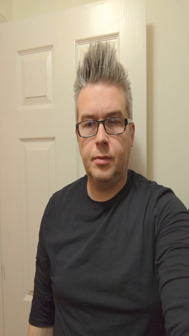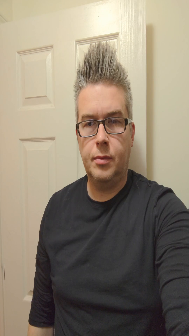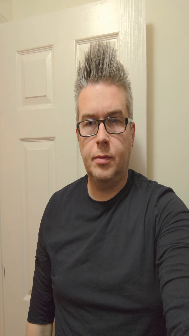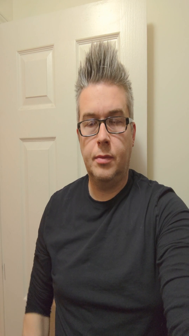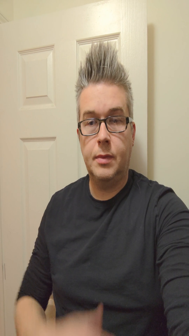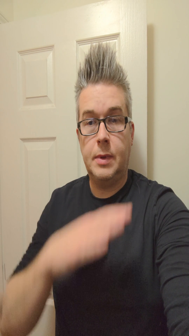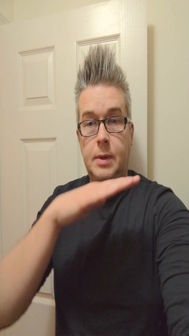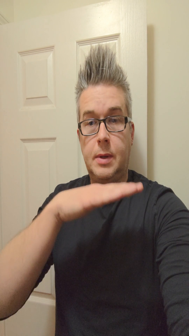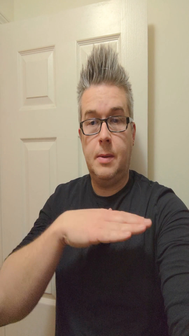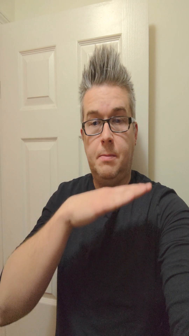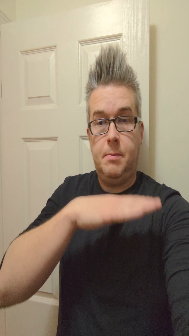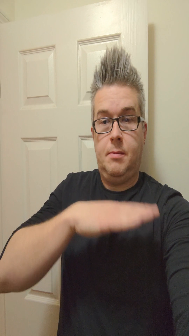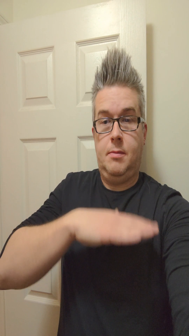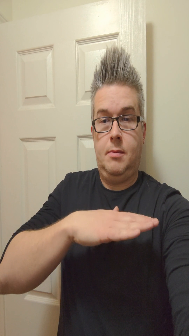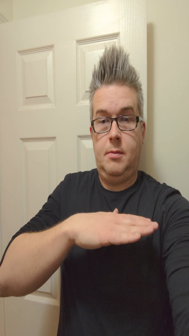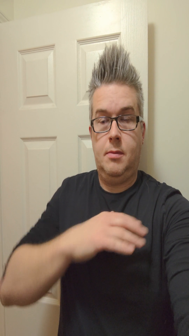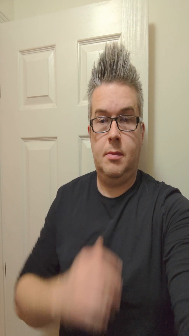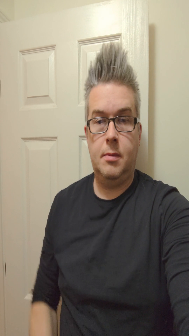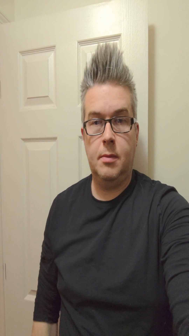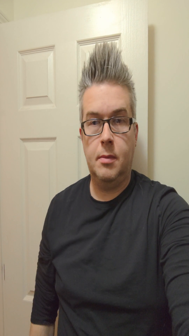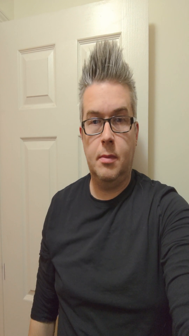table